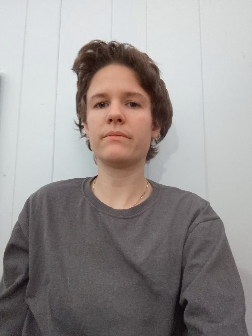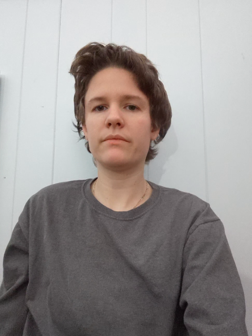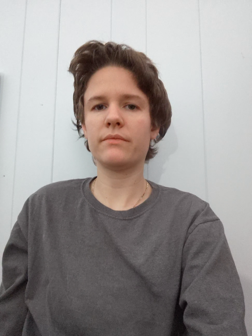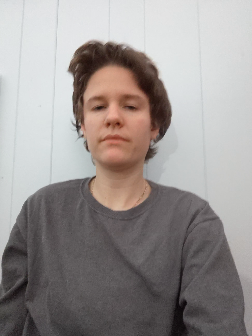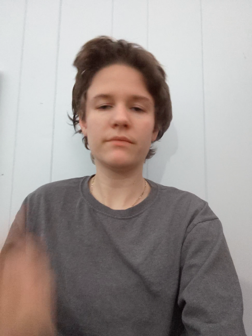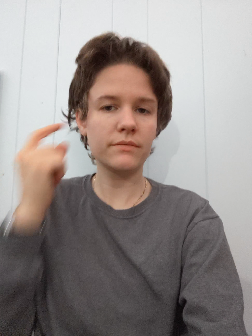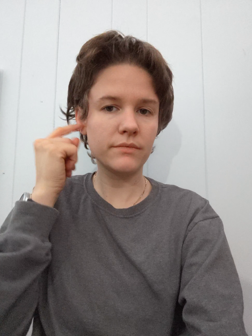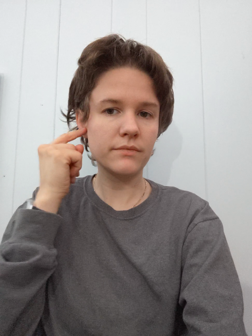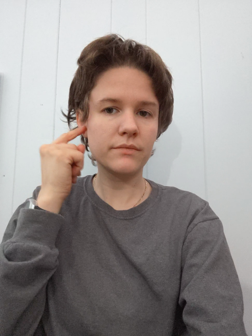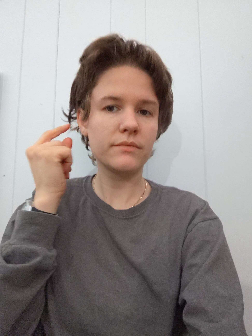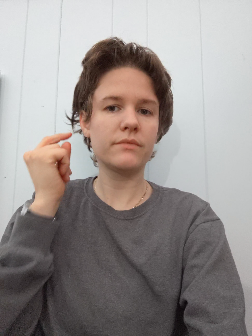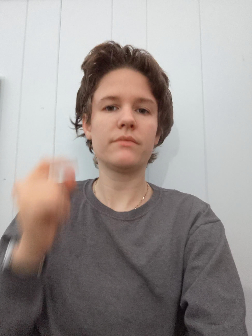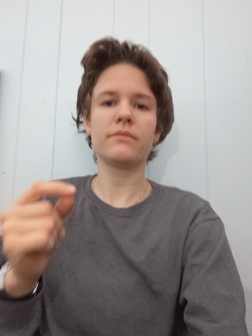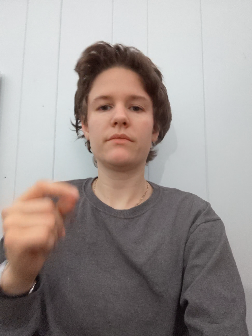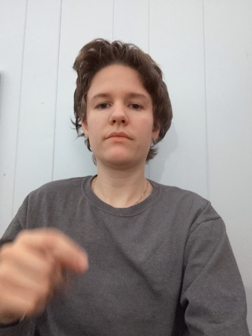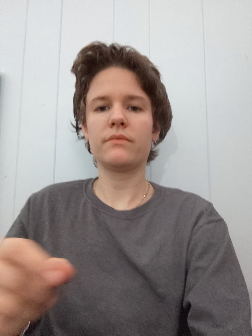ear